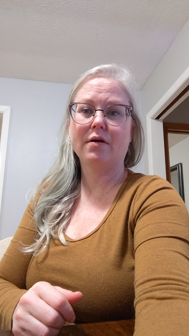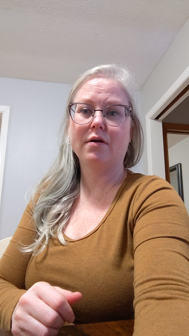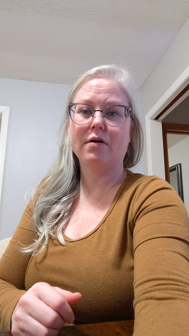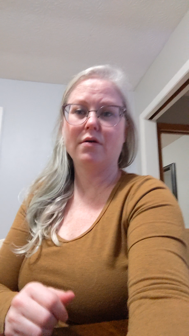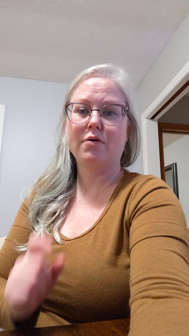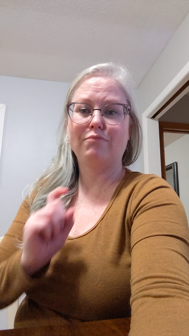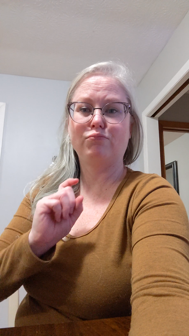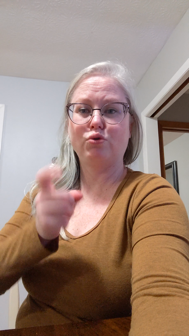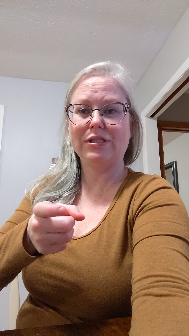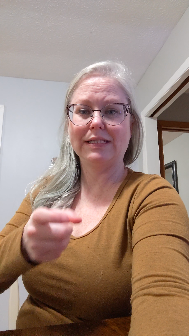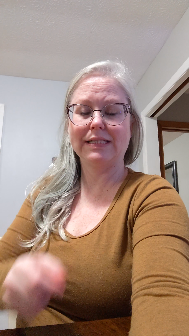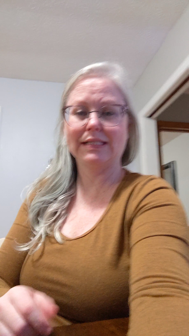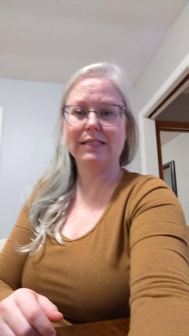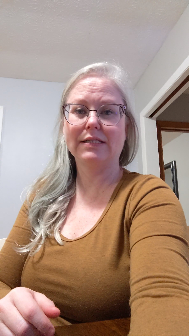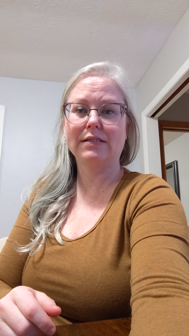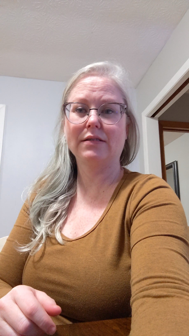present